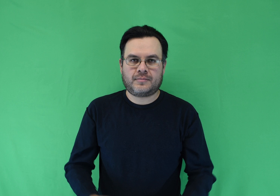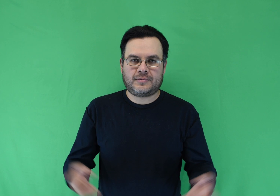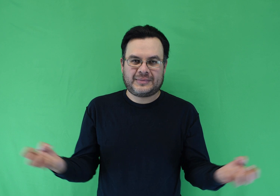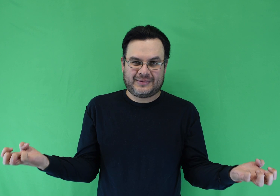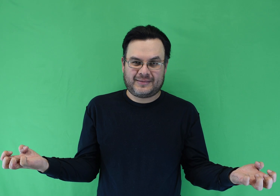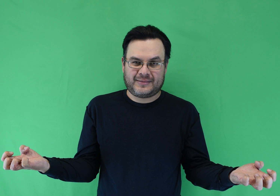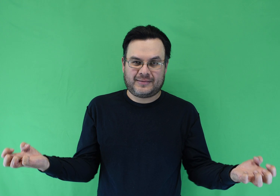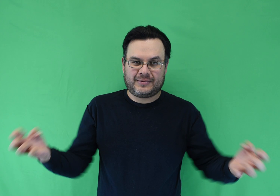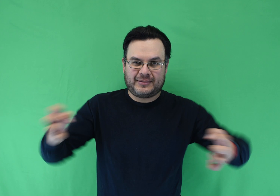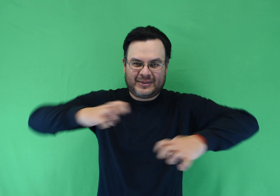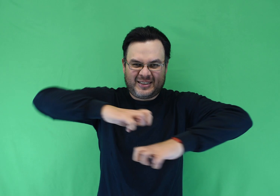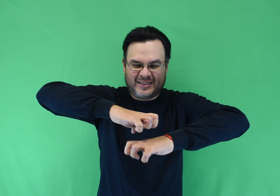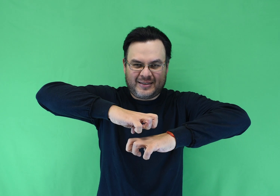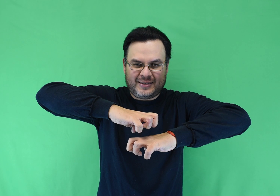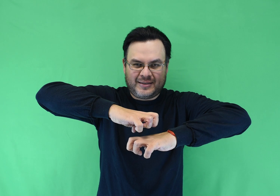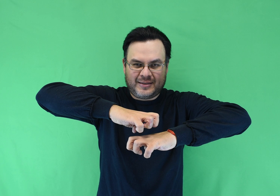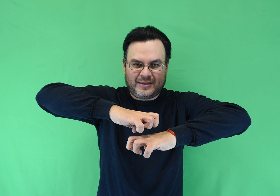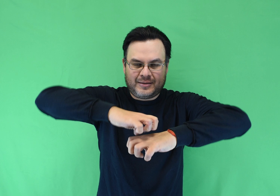epilepsia